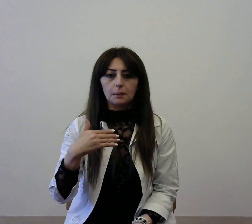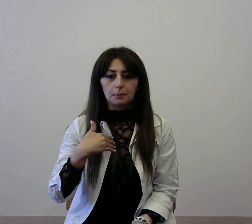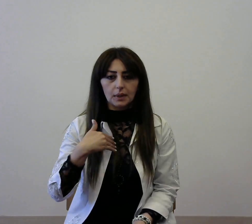mən